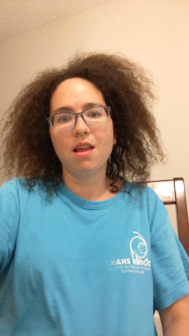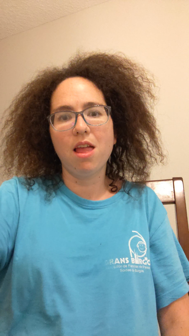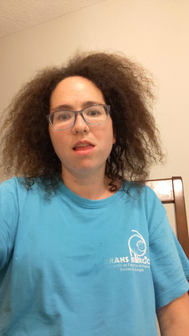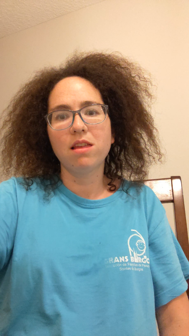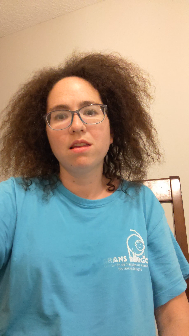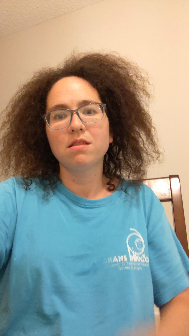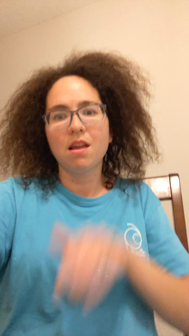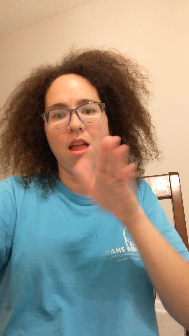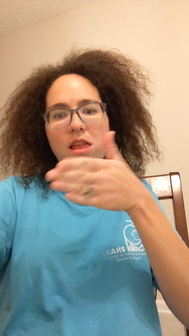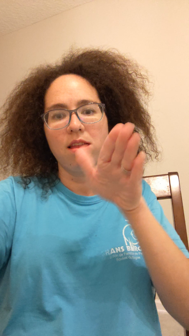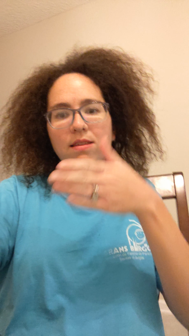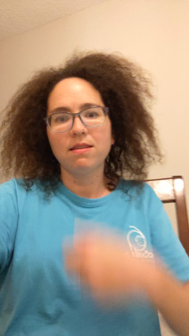share